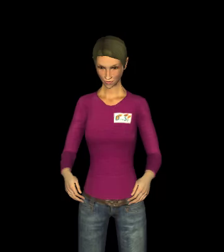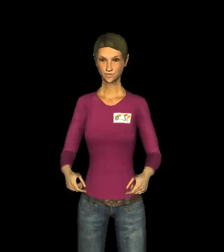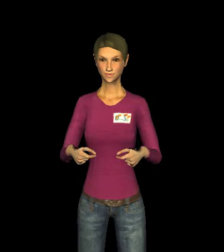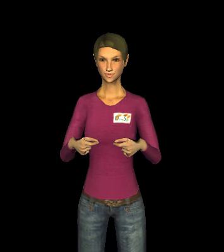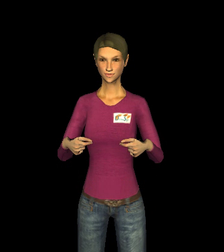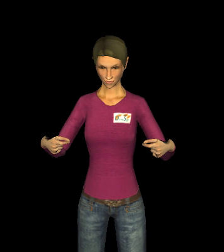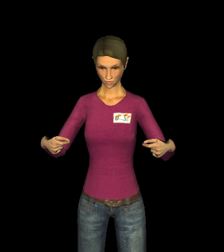واسع